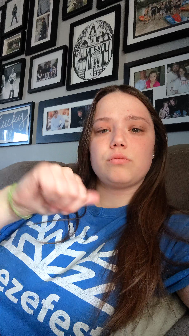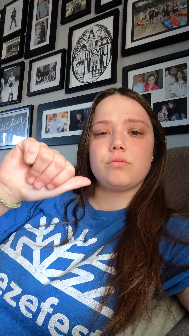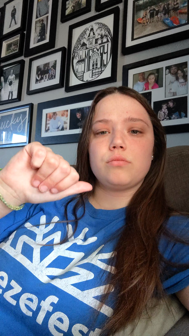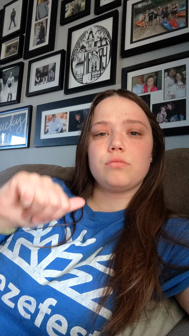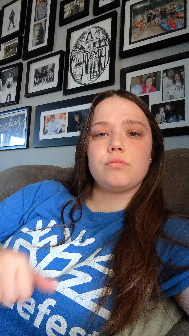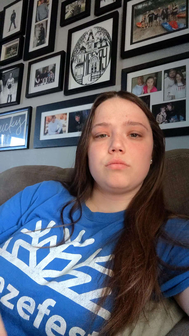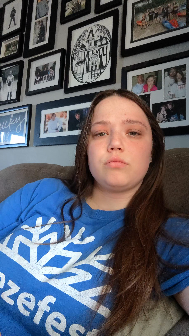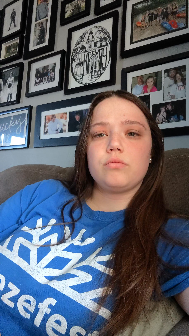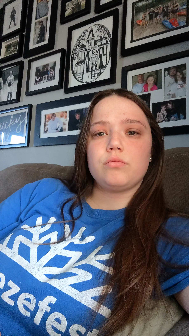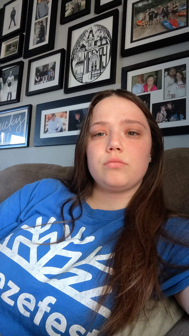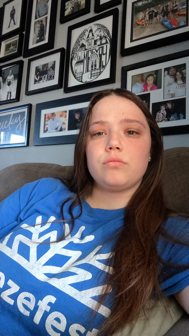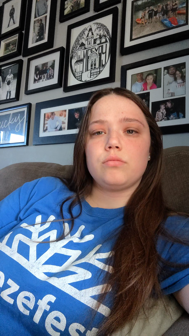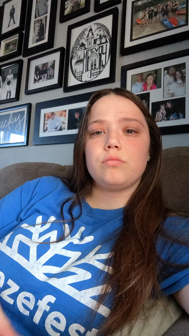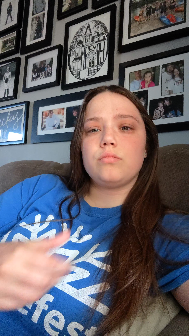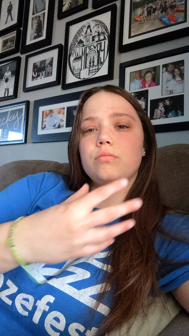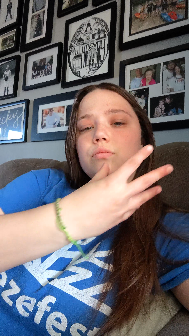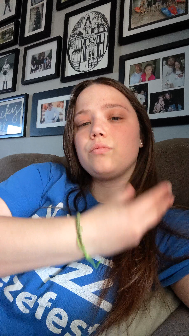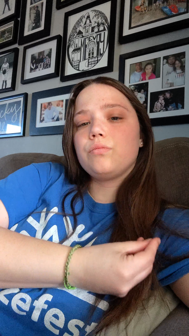poor